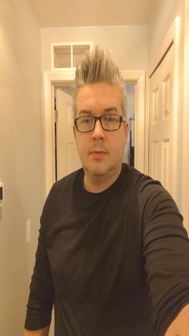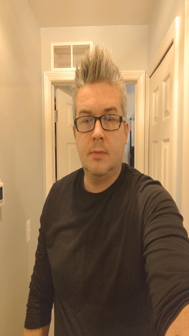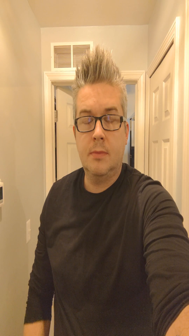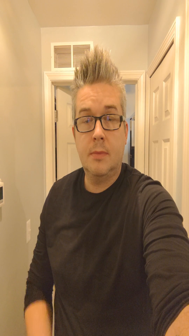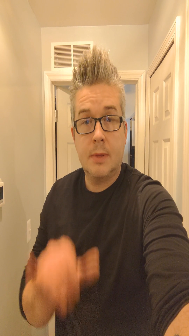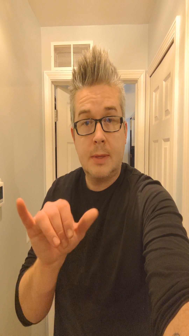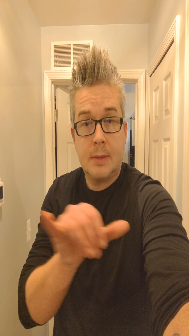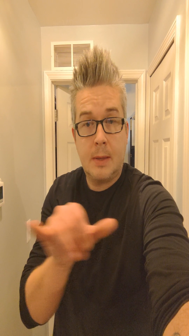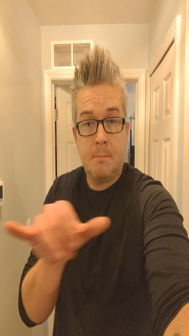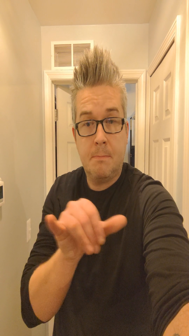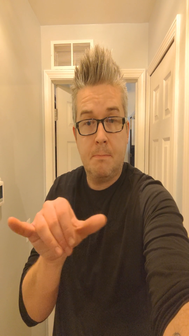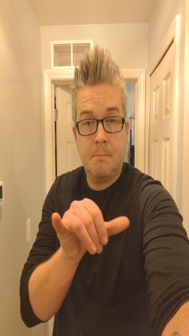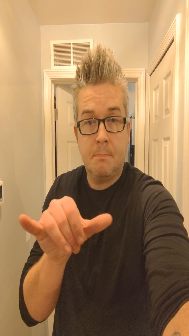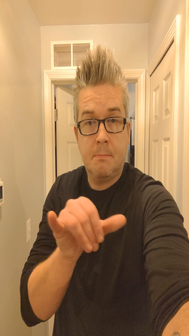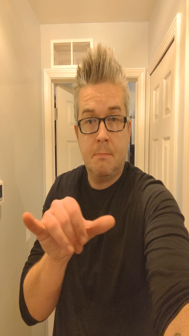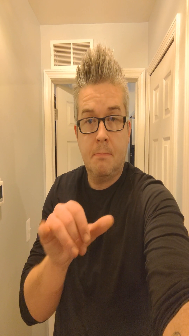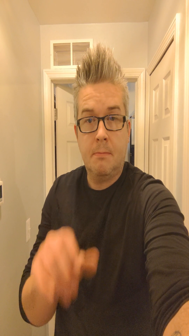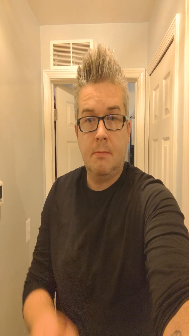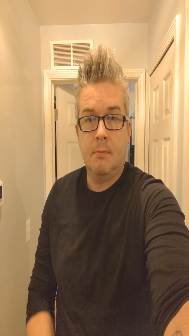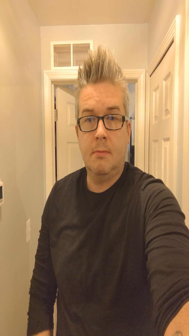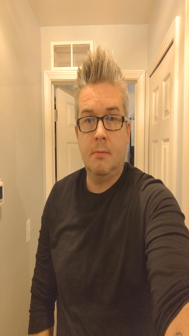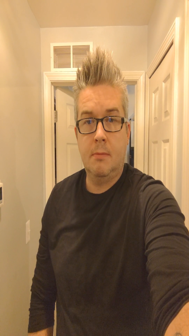same